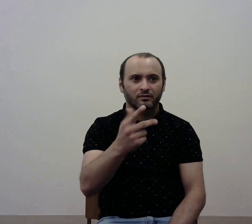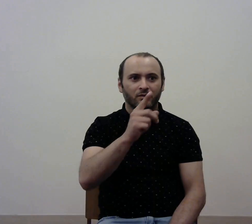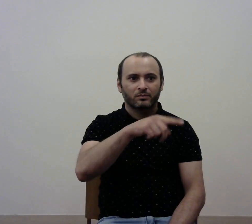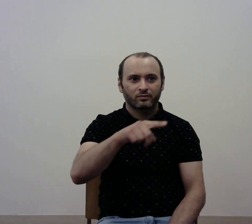saylı